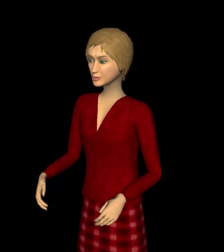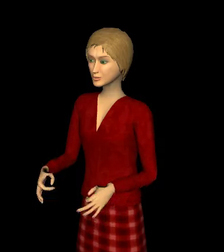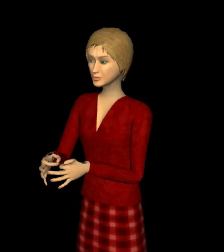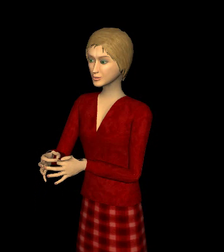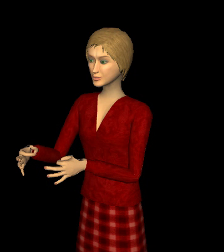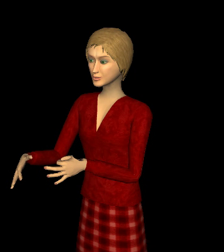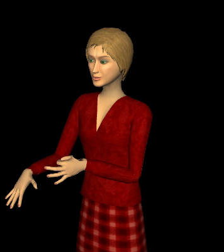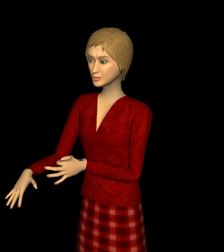نتائج